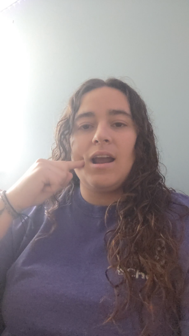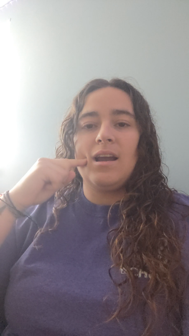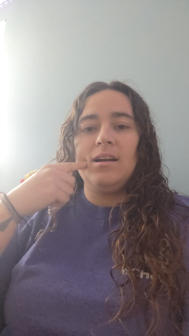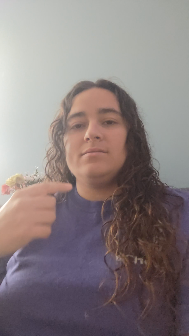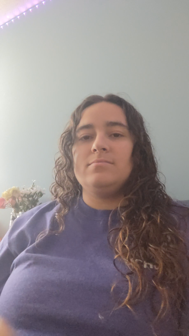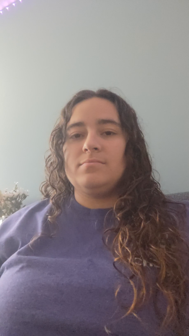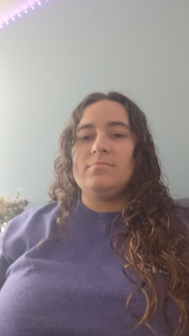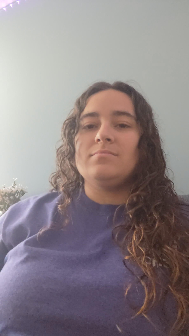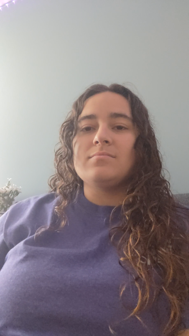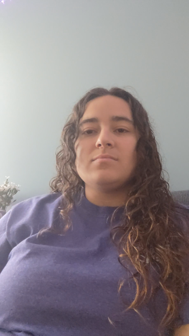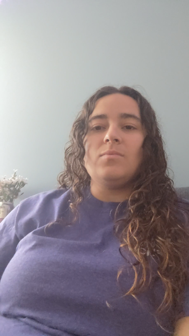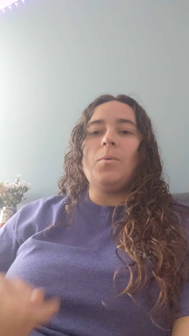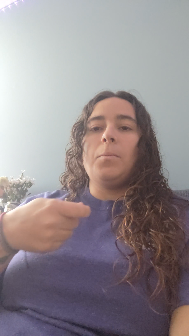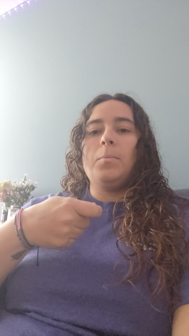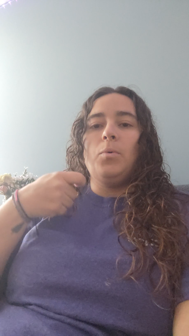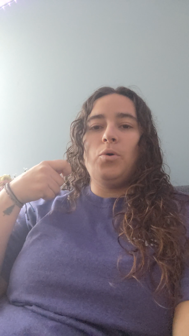pull